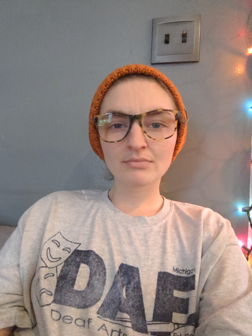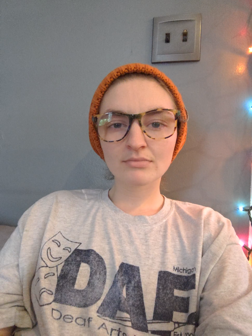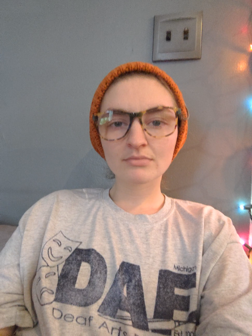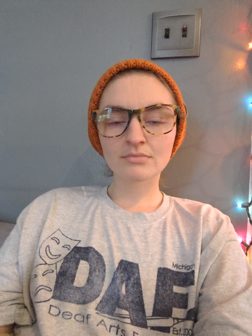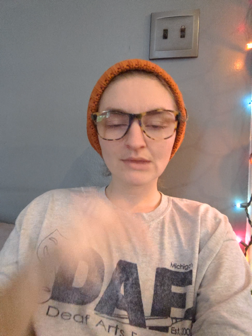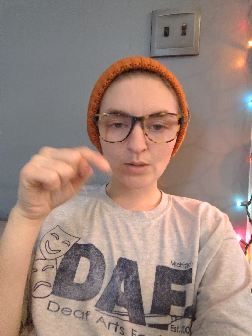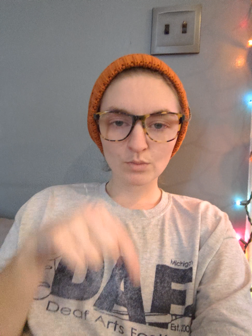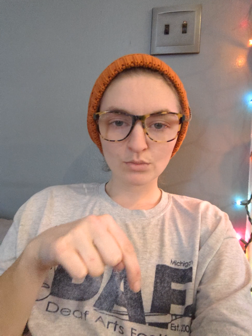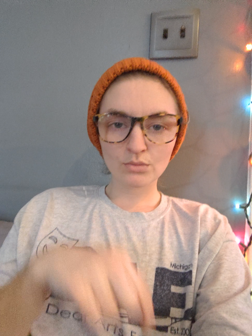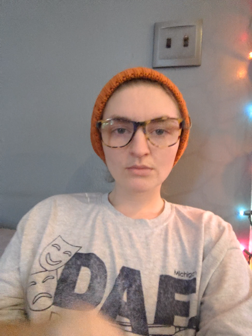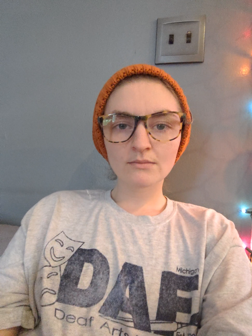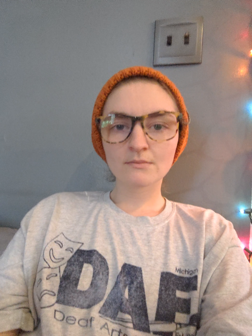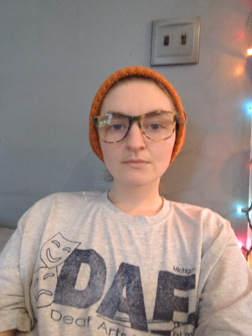down